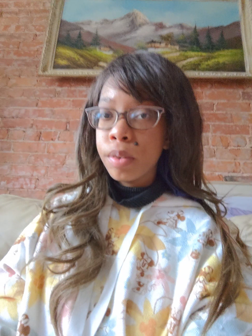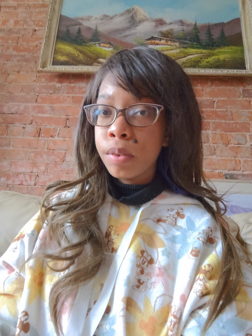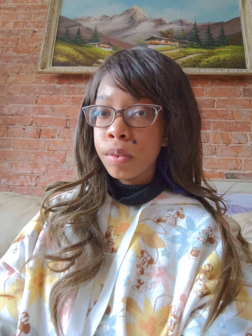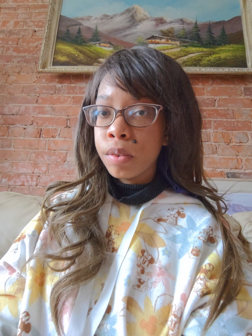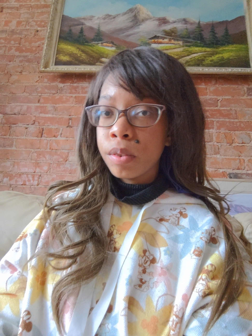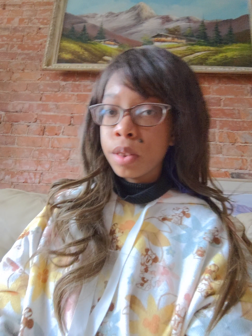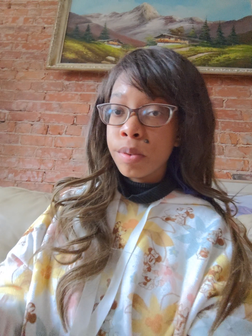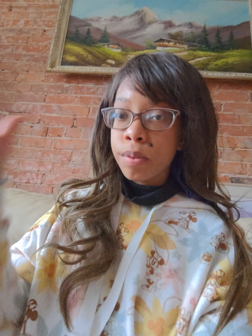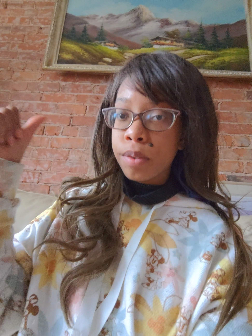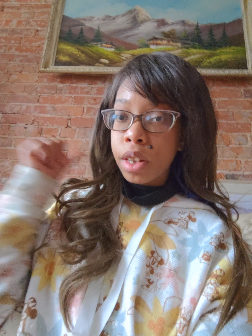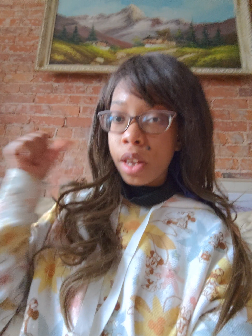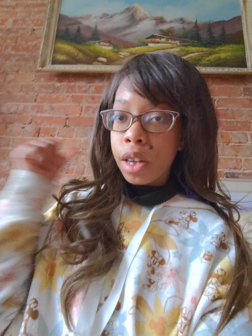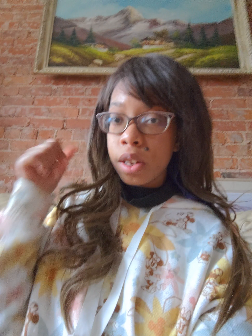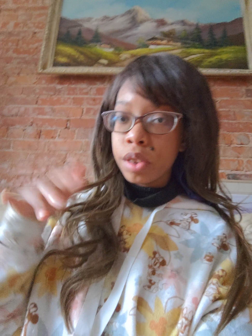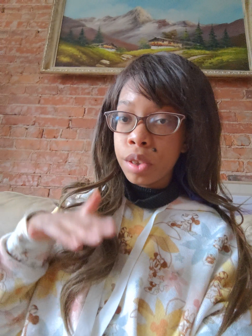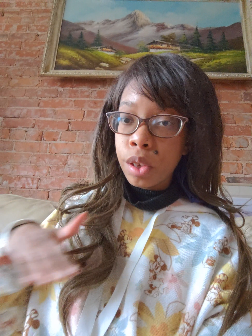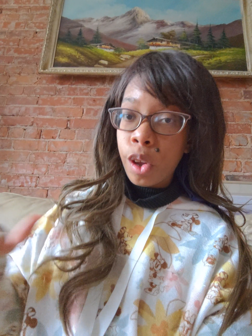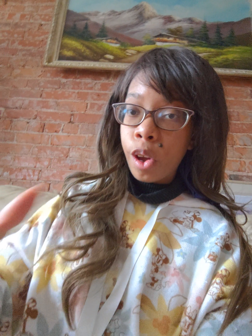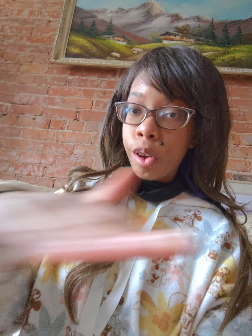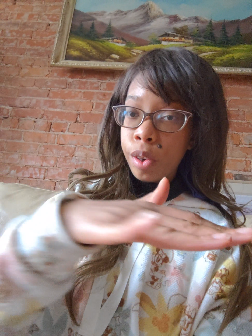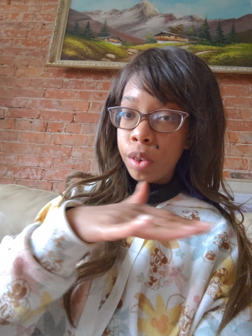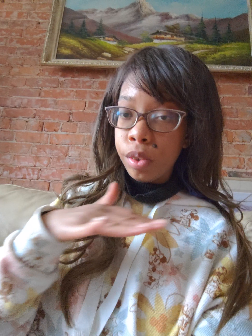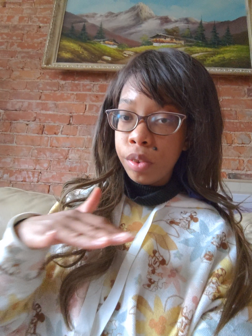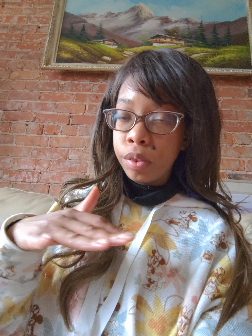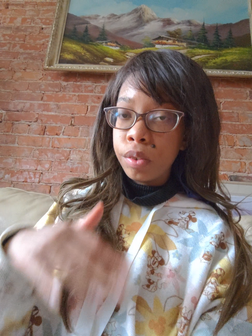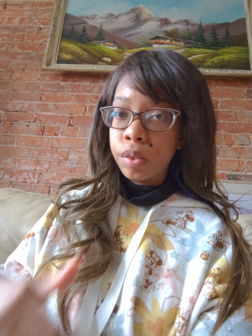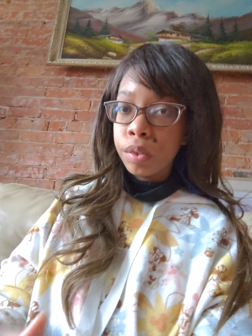backyard